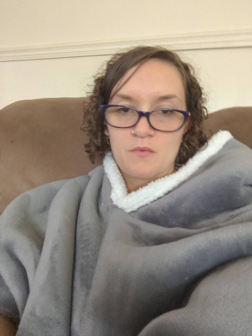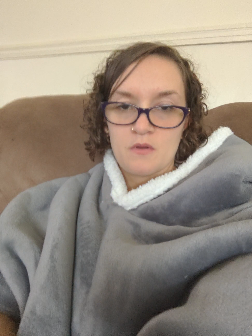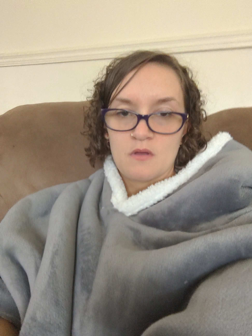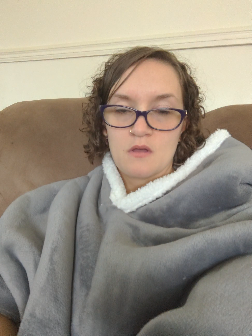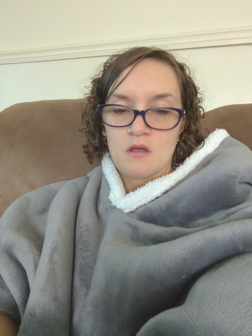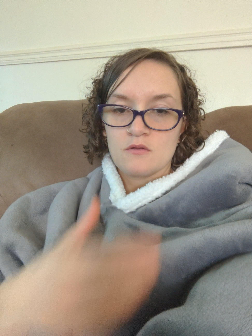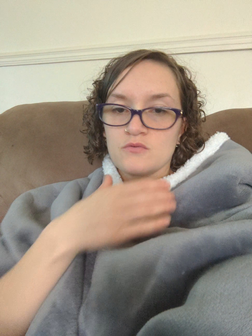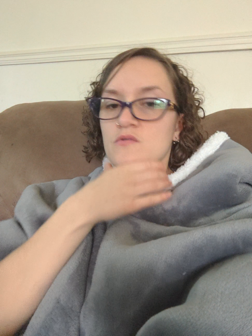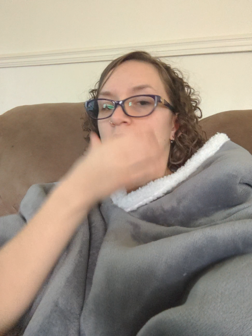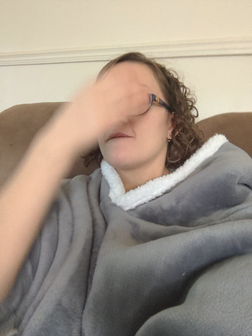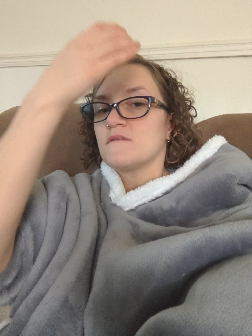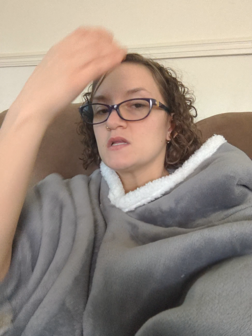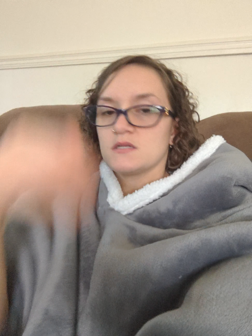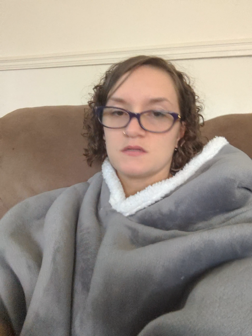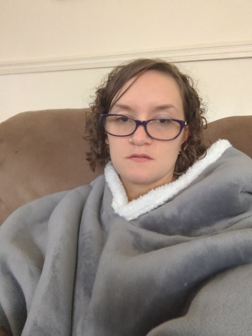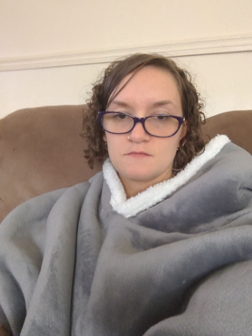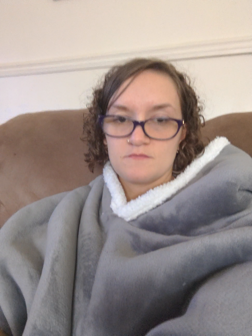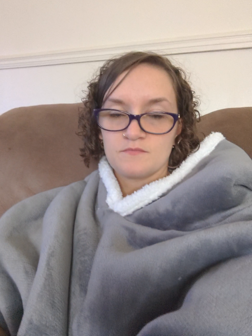giraffe